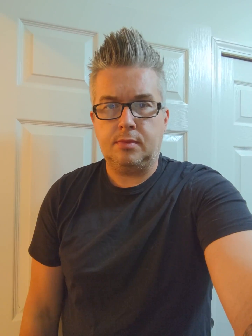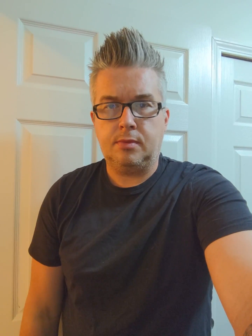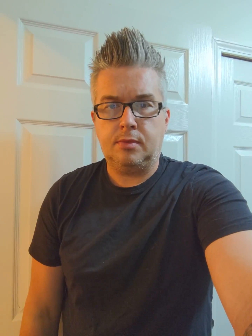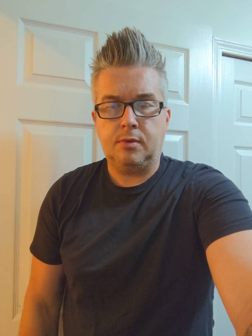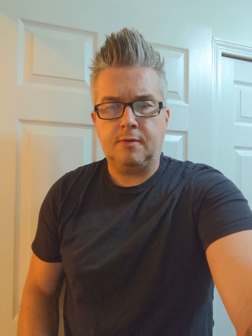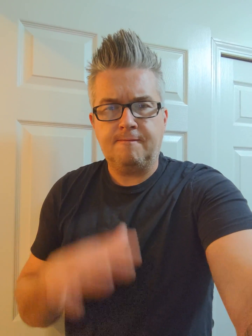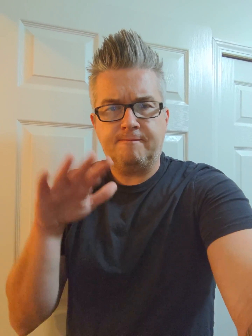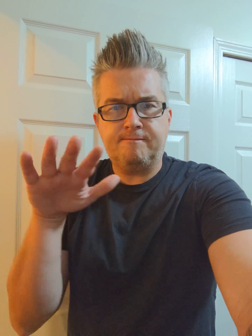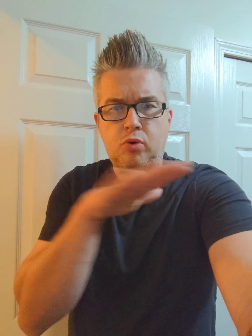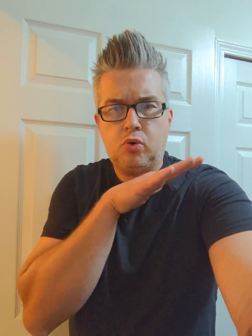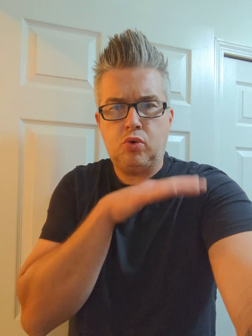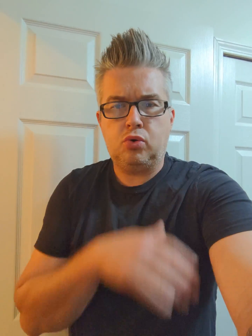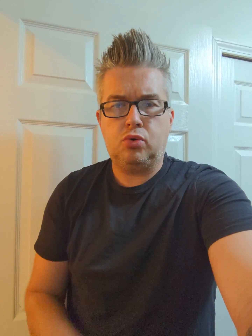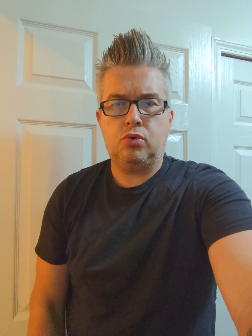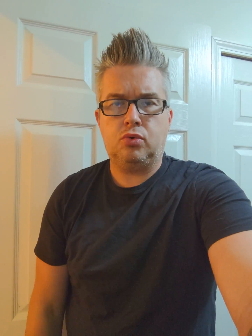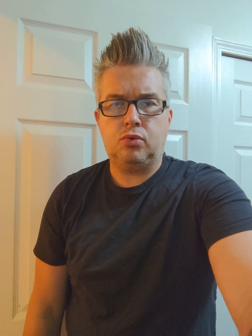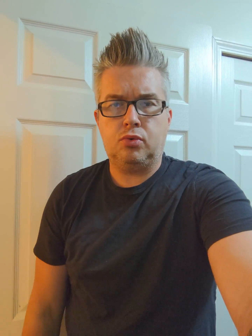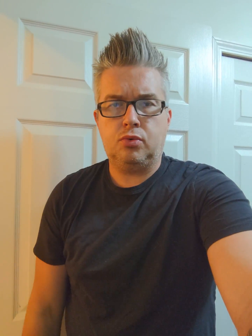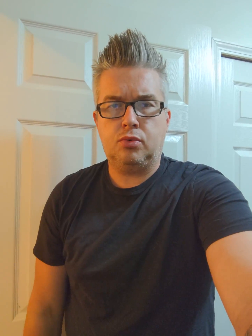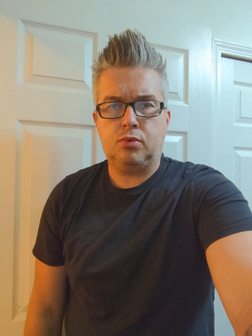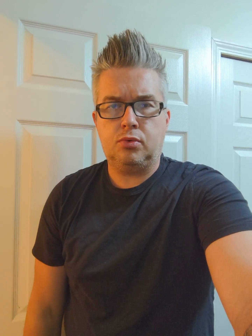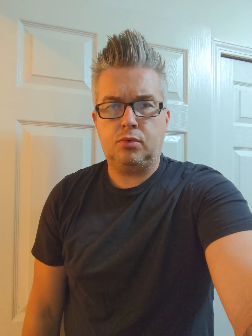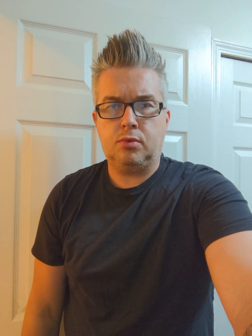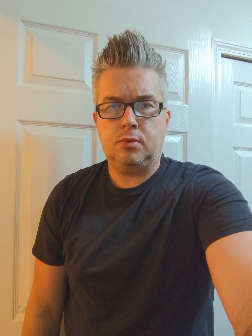full